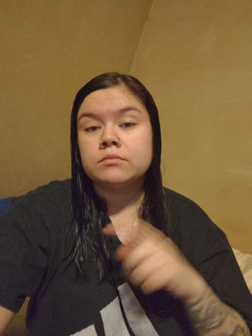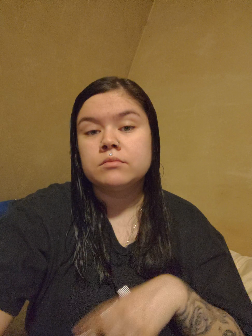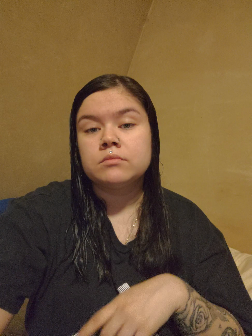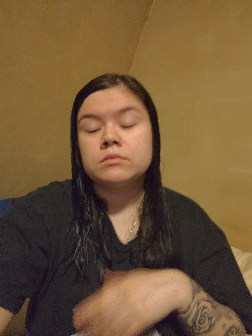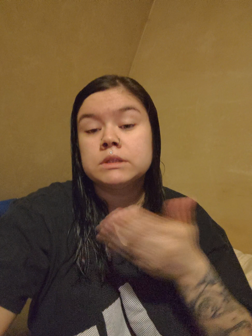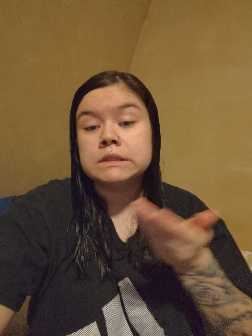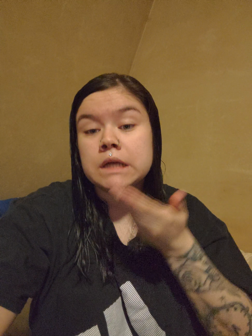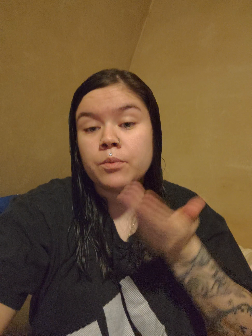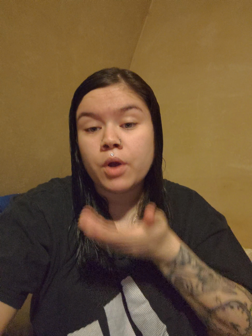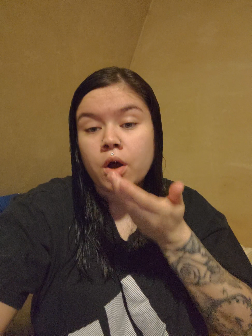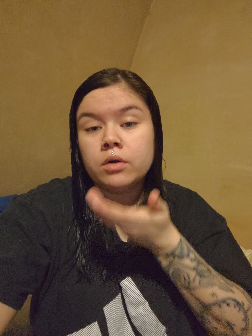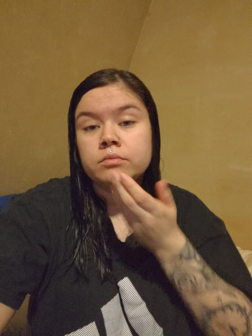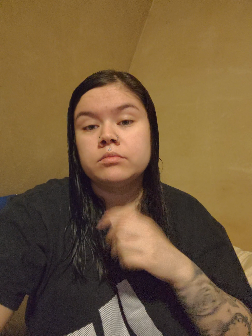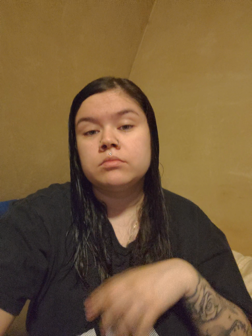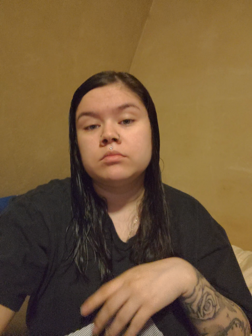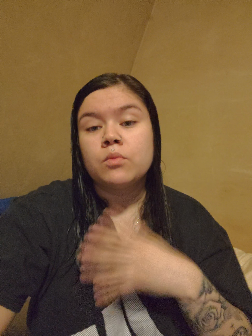cereal